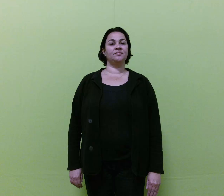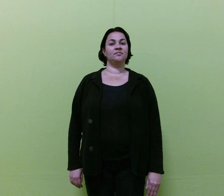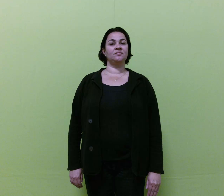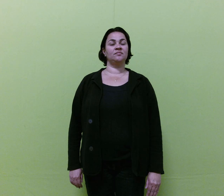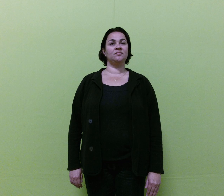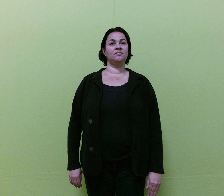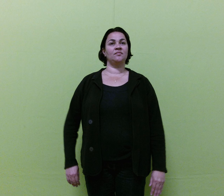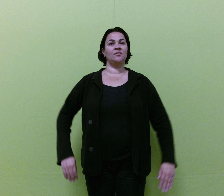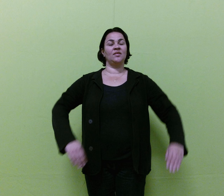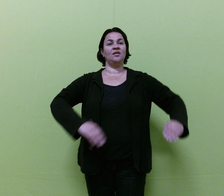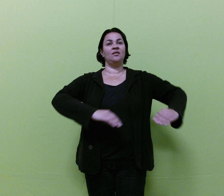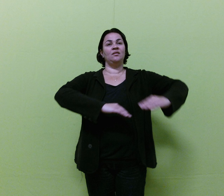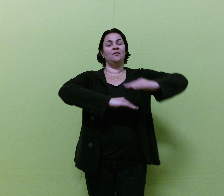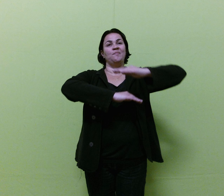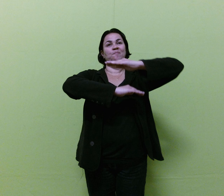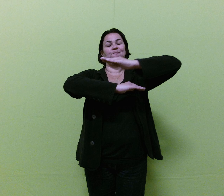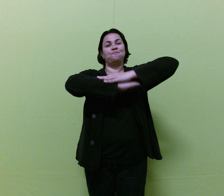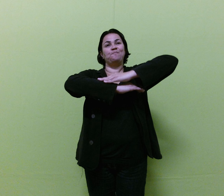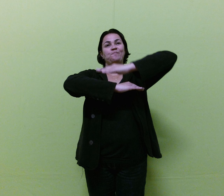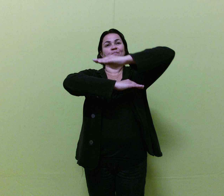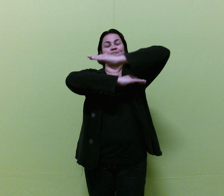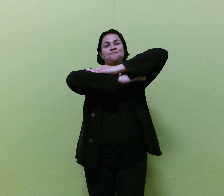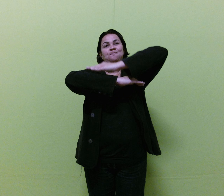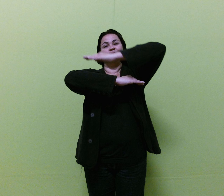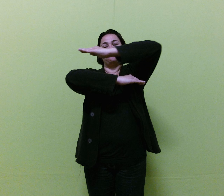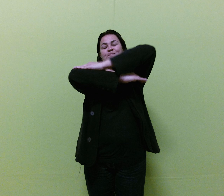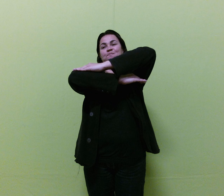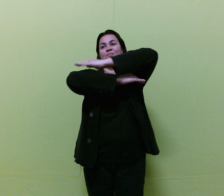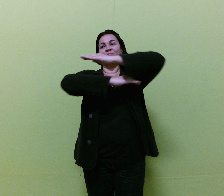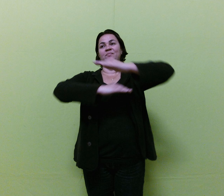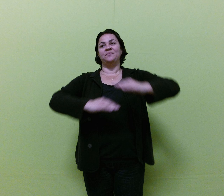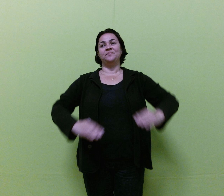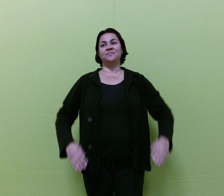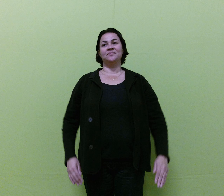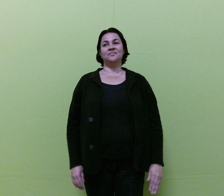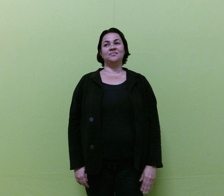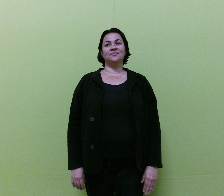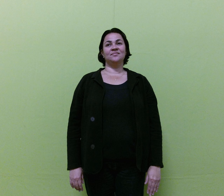sapo